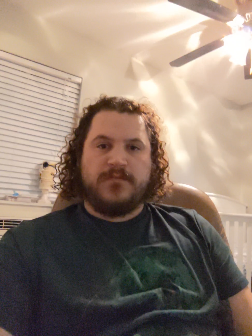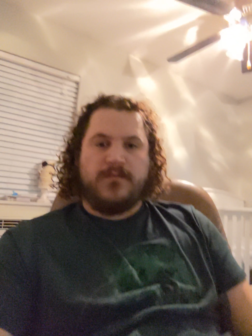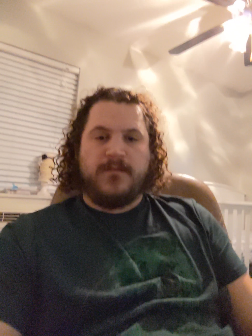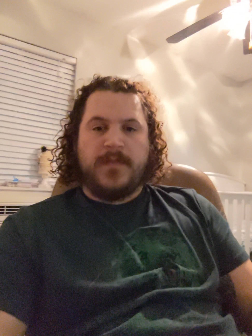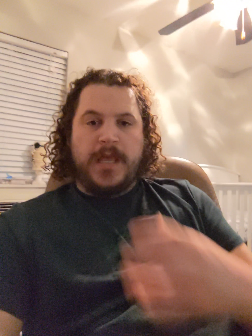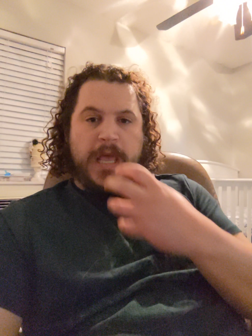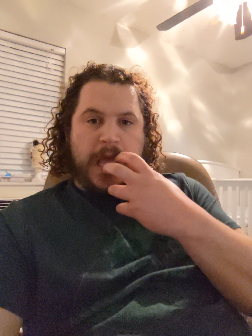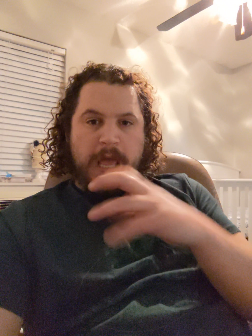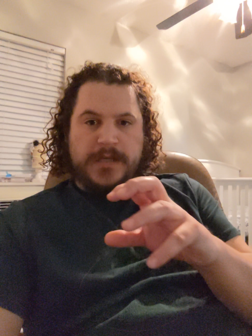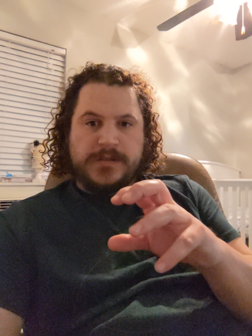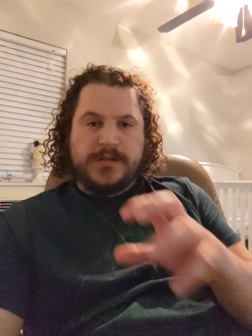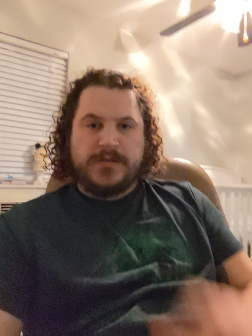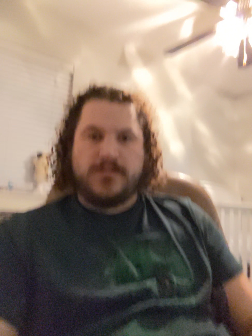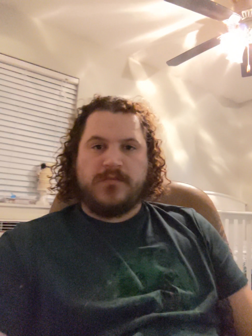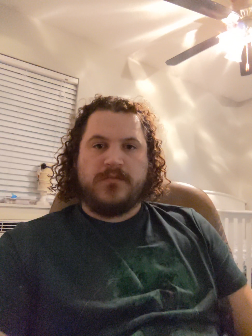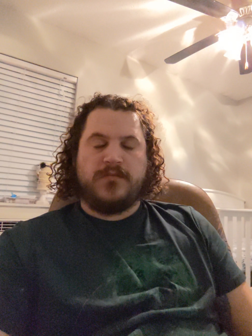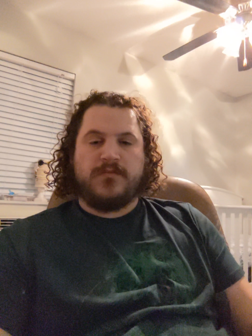hot